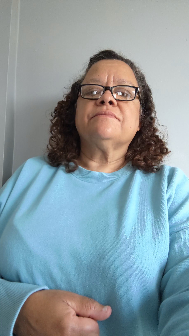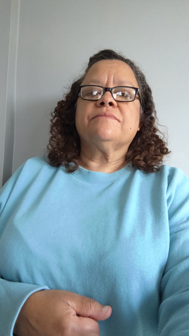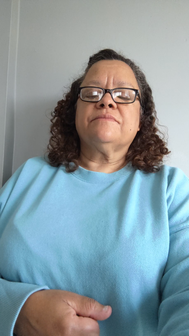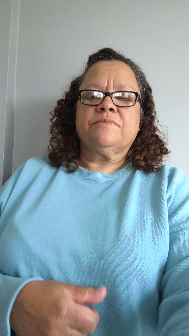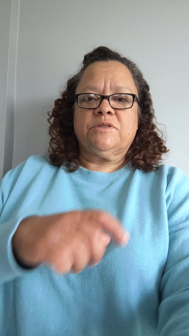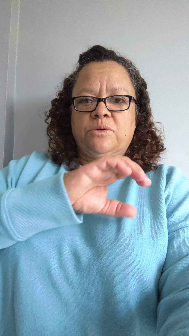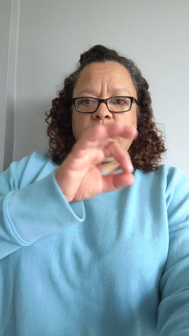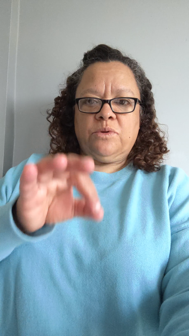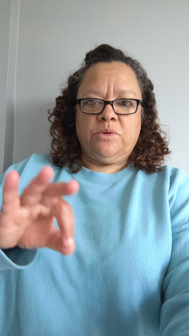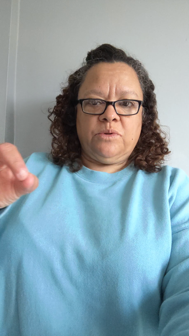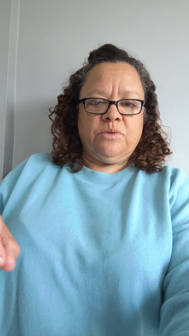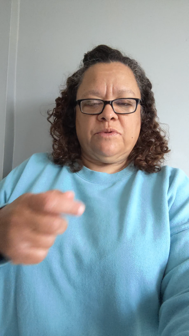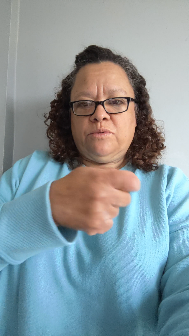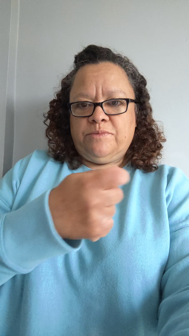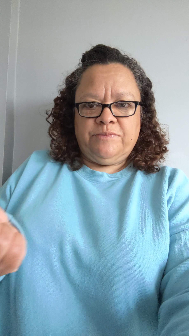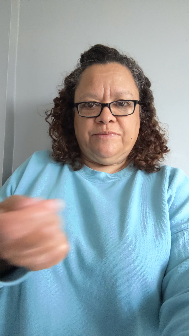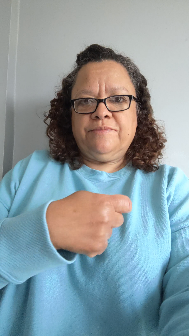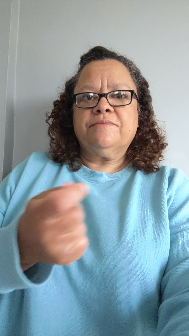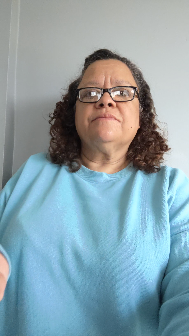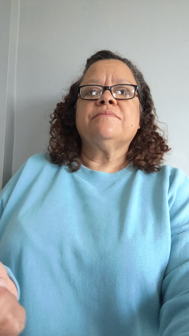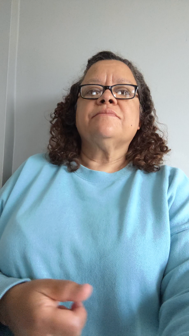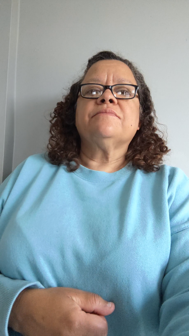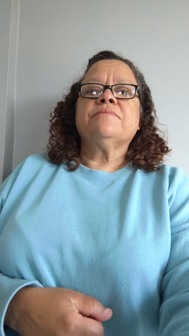hose